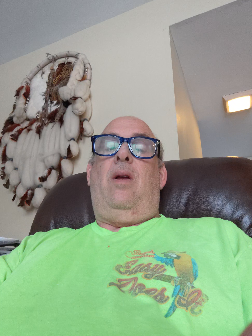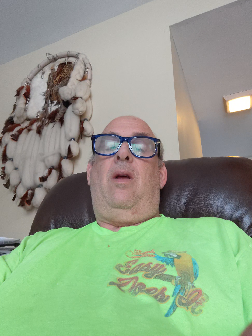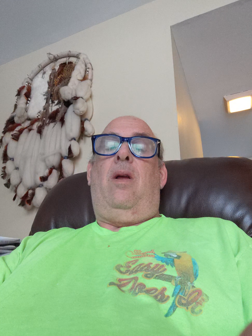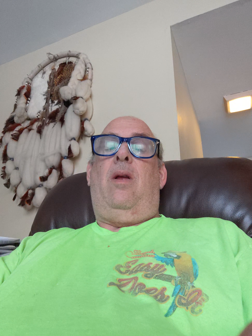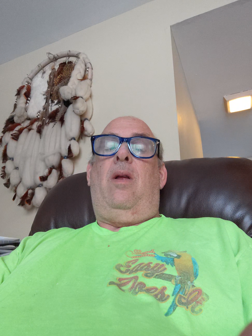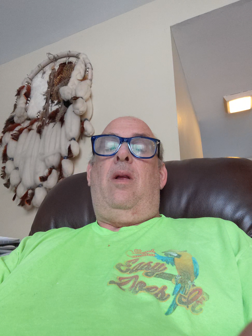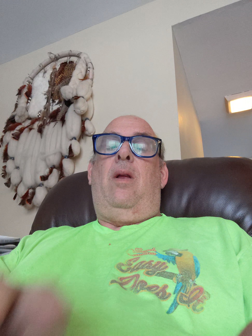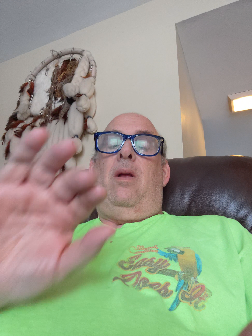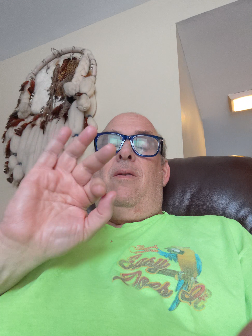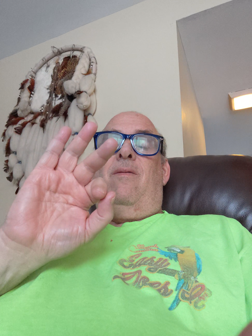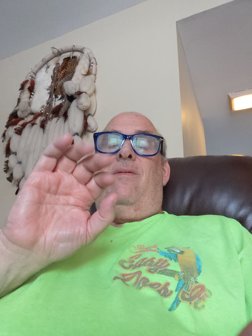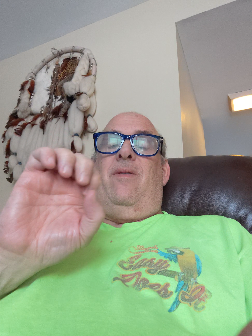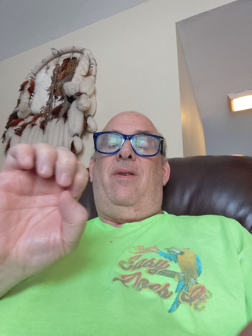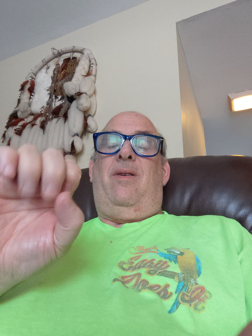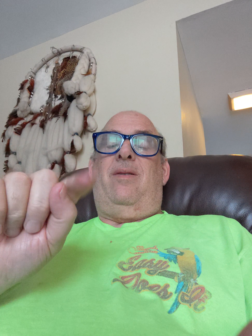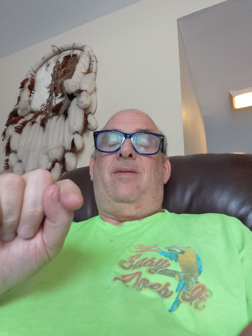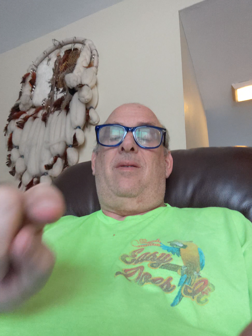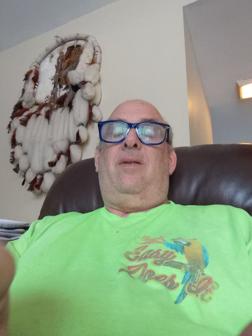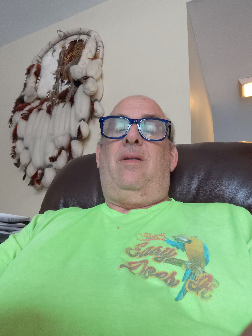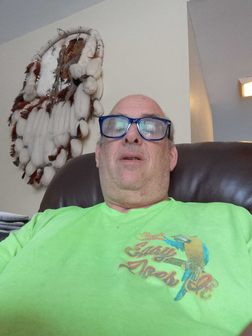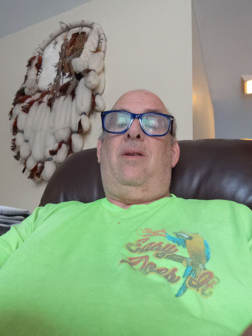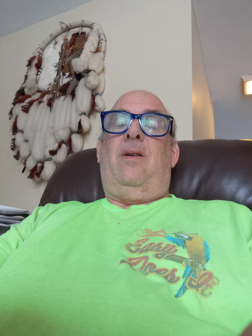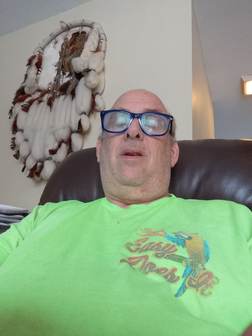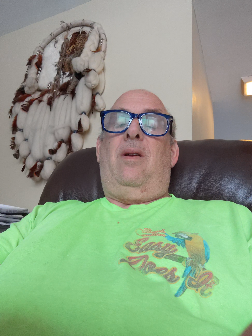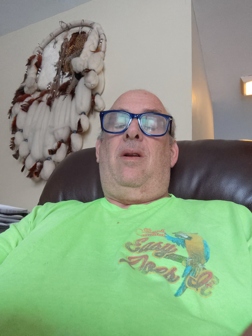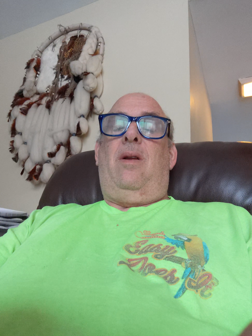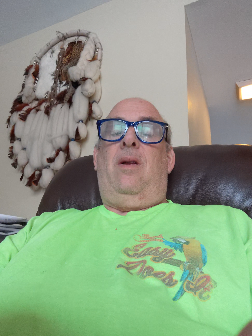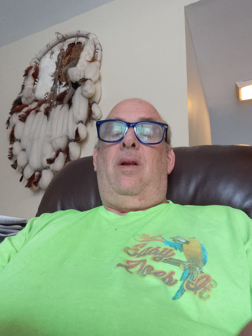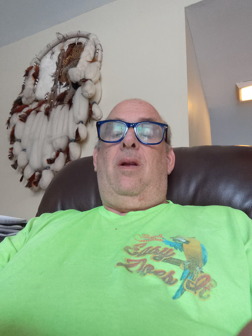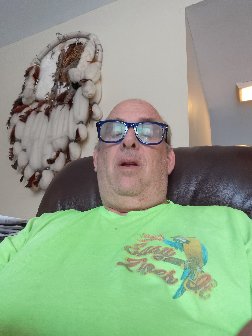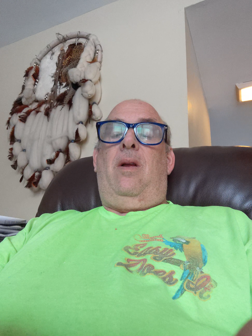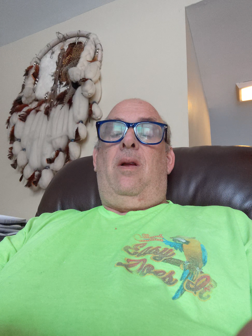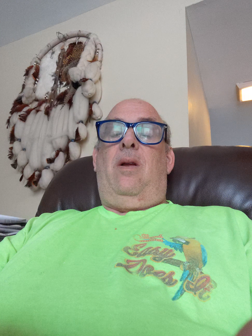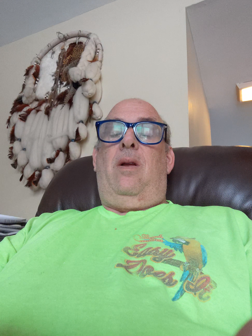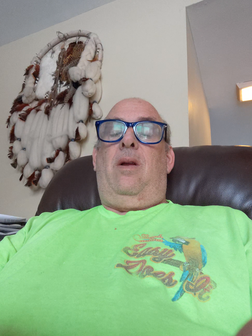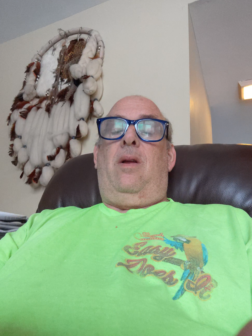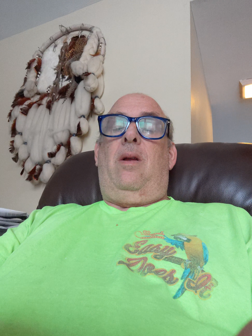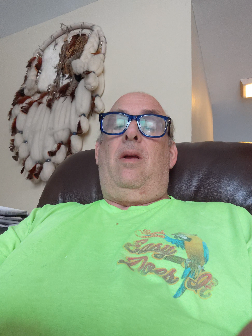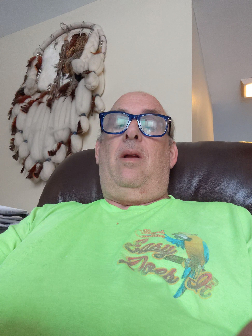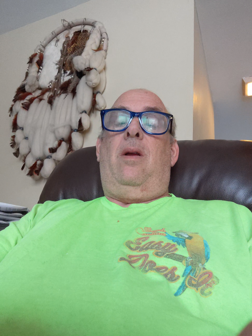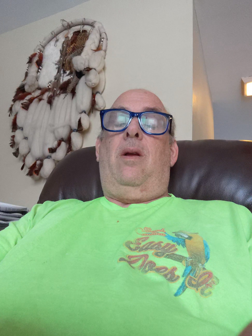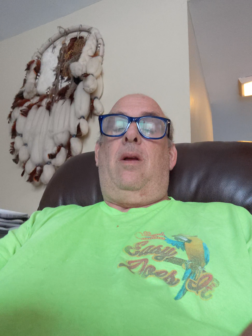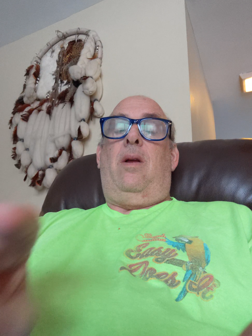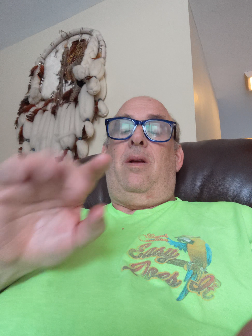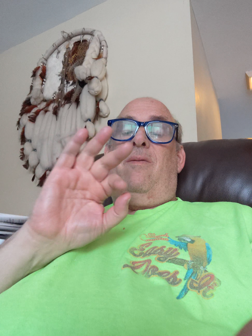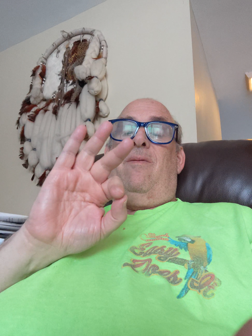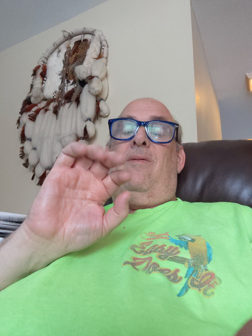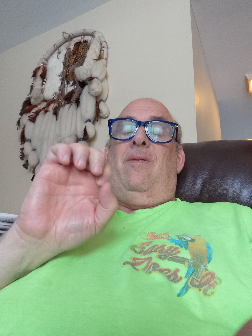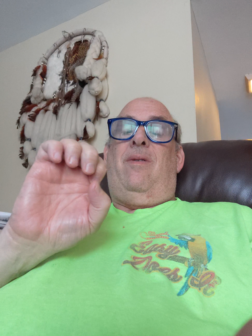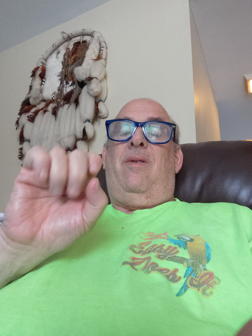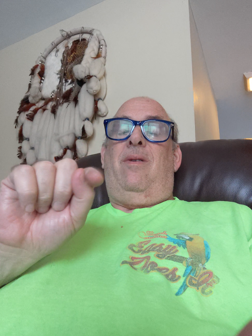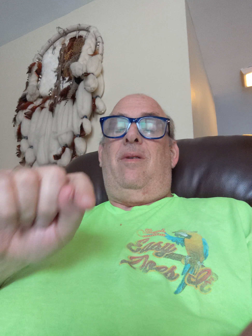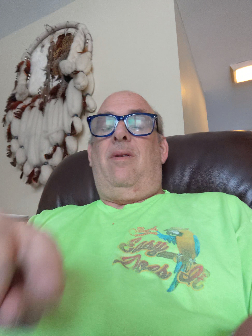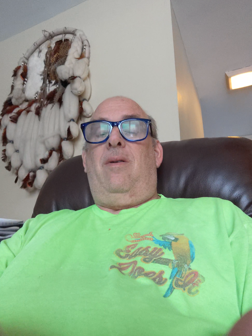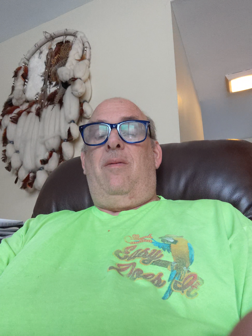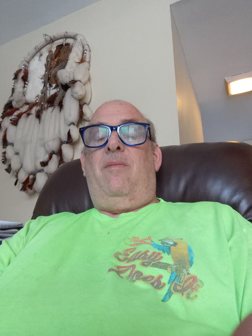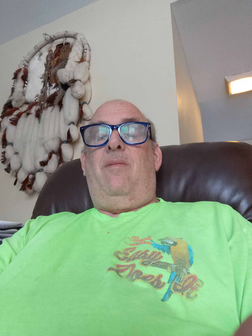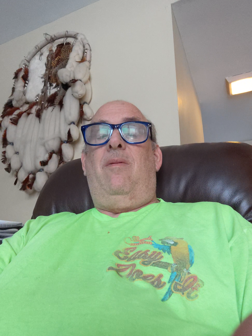feet